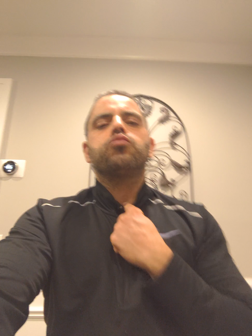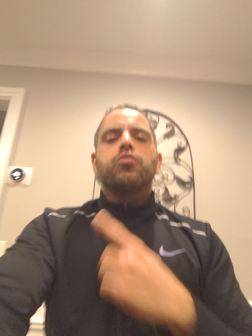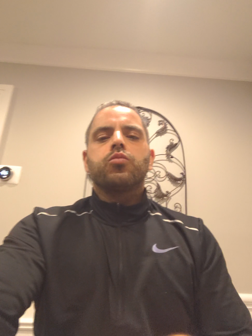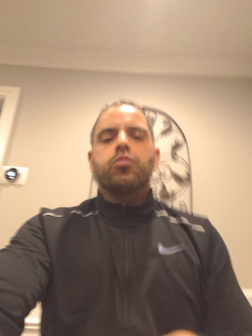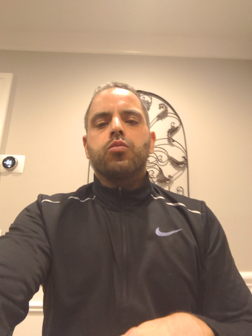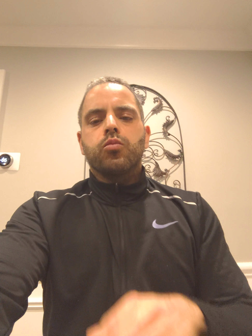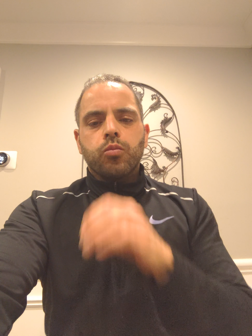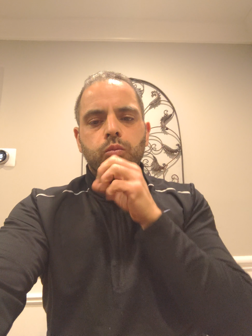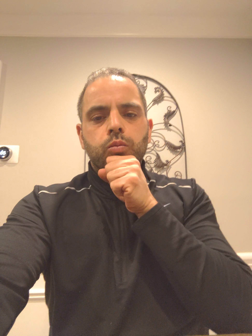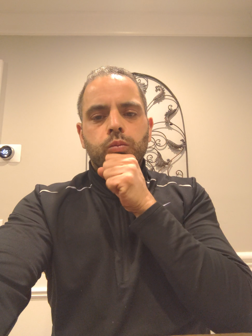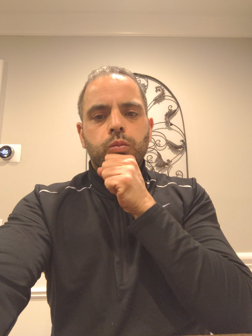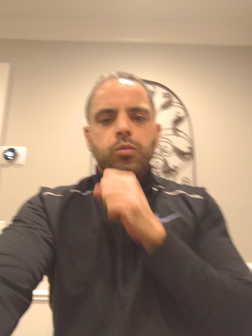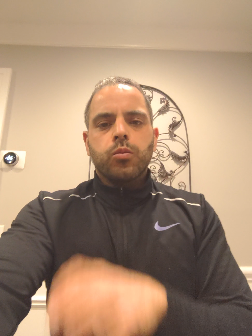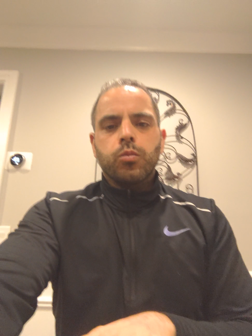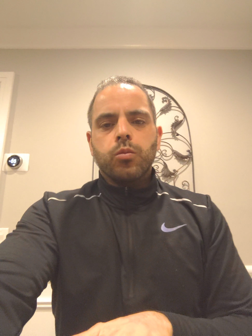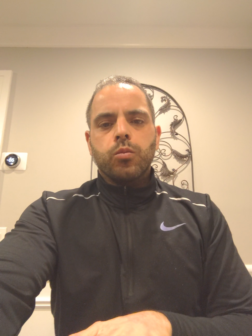orange